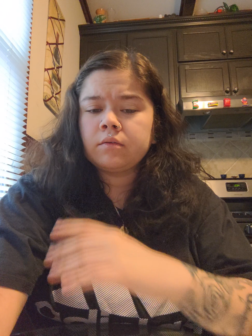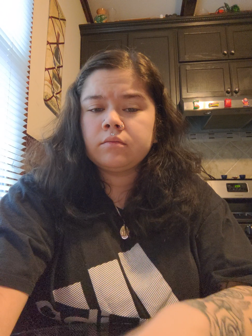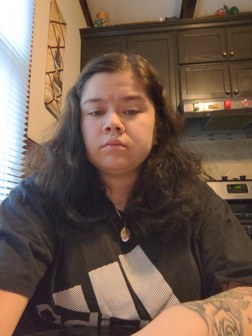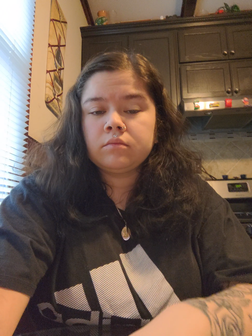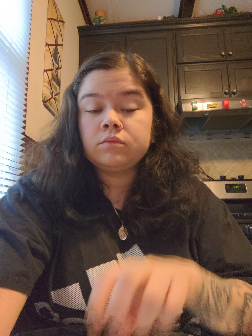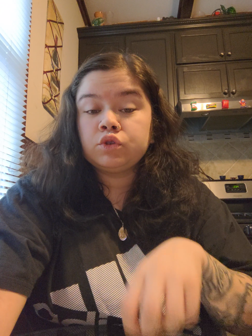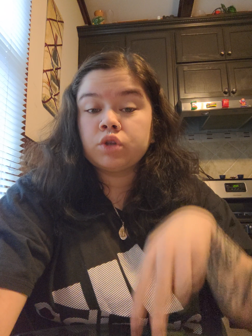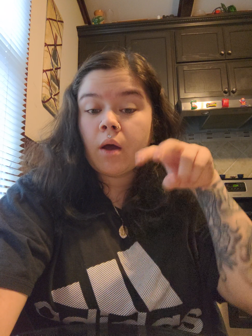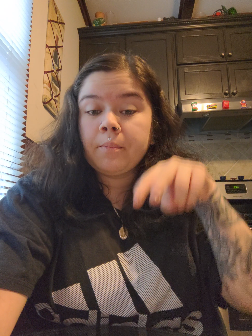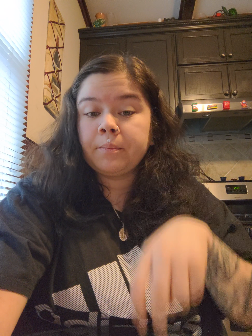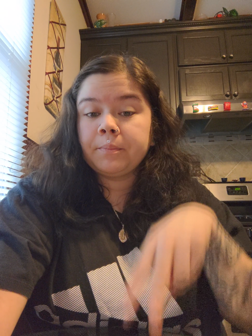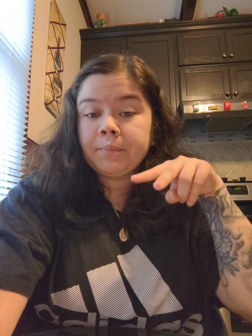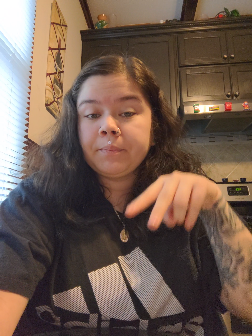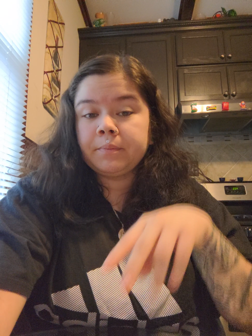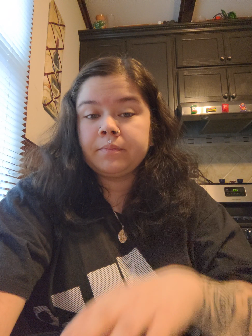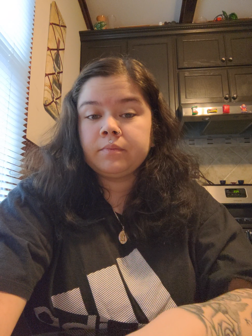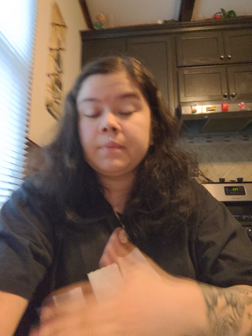jump